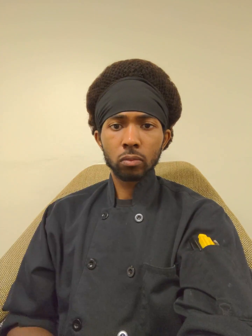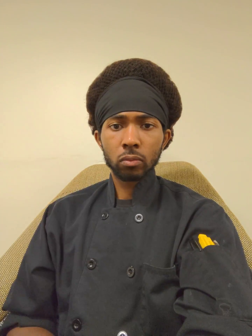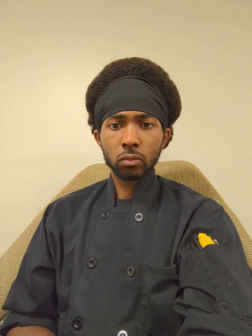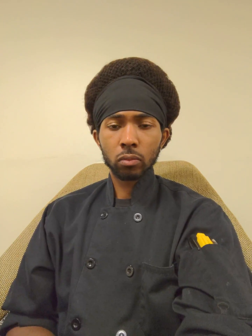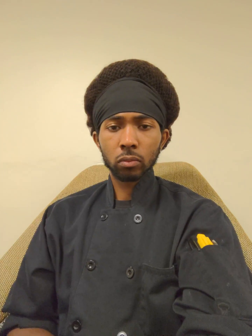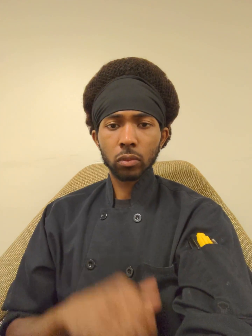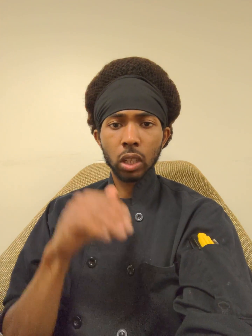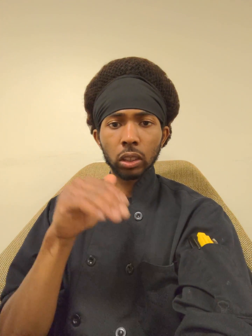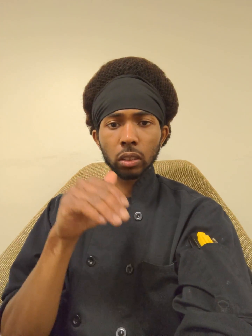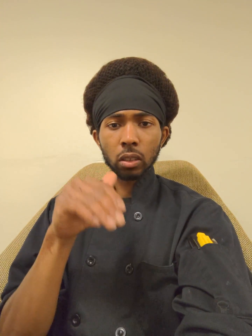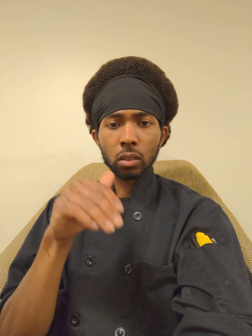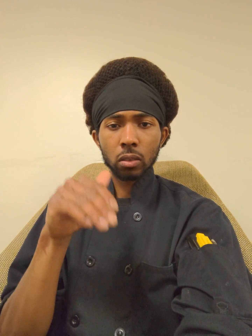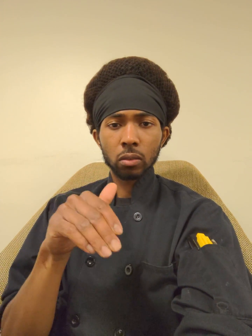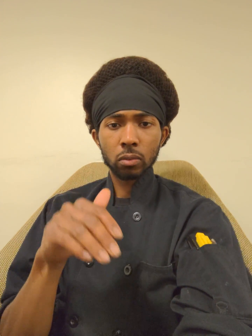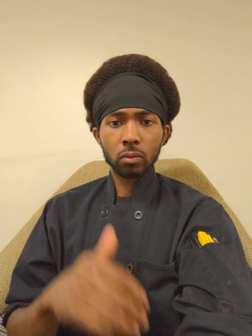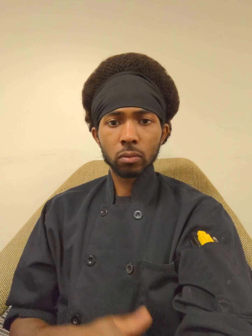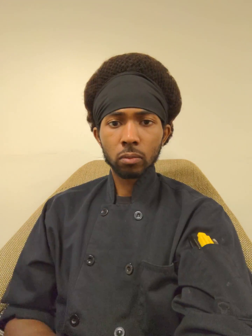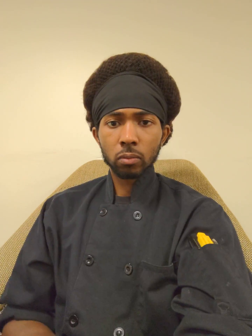doctor